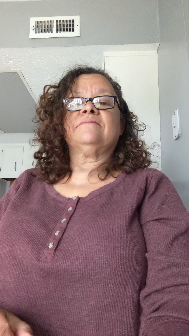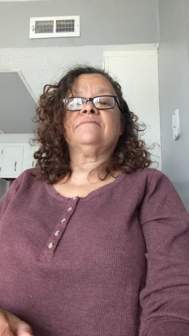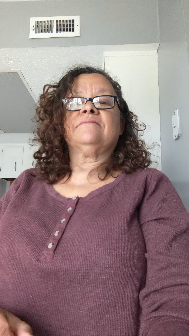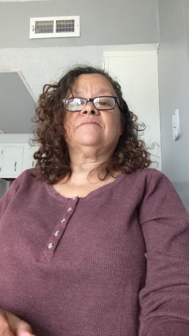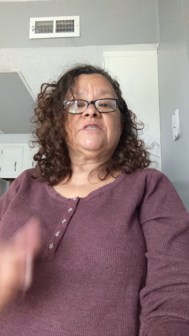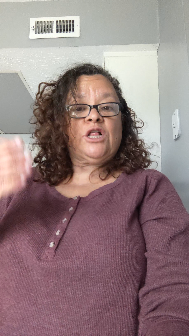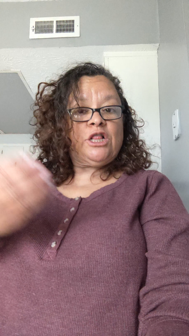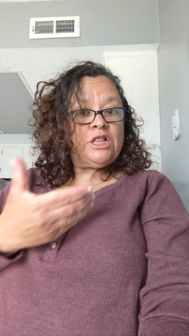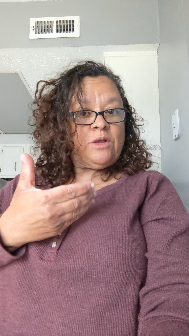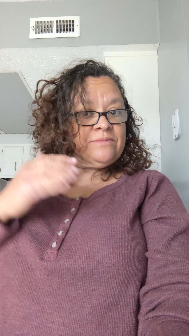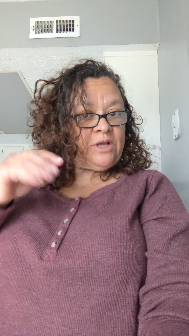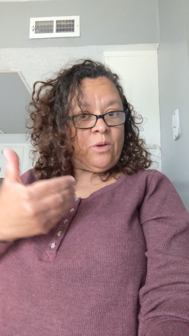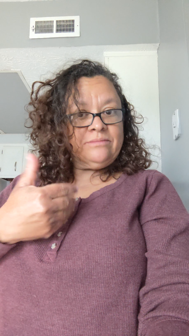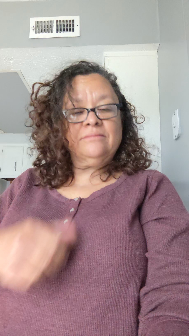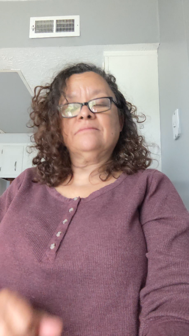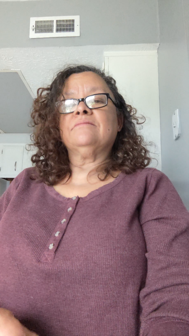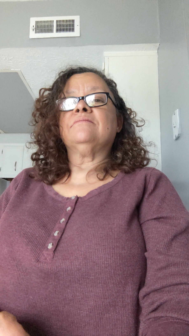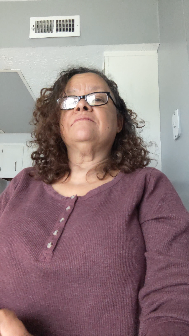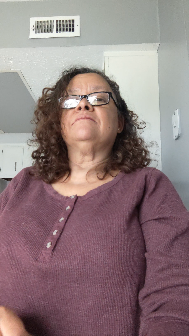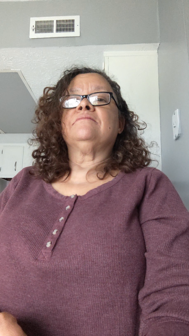new